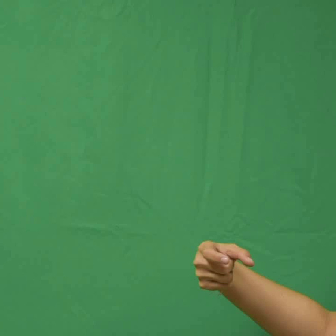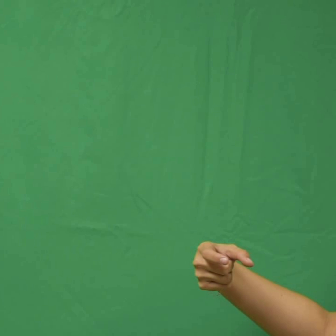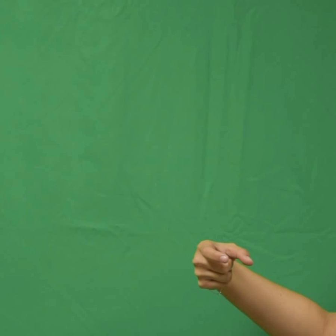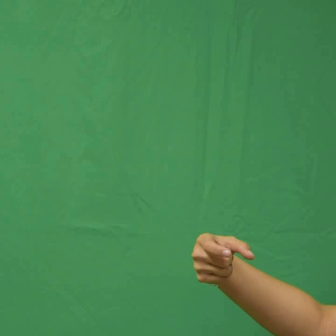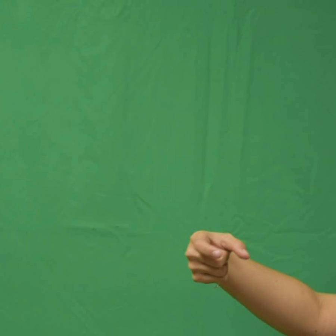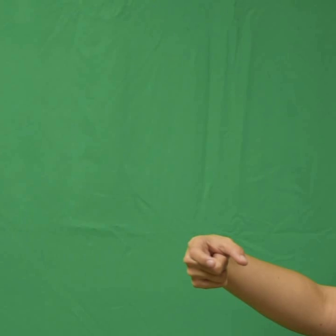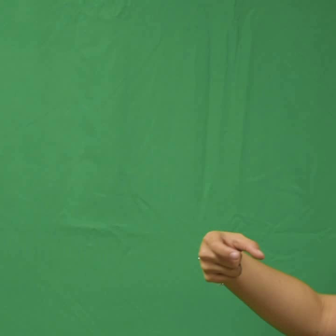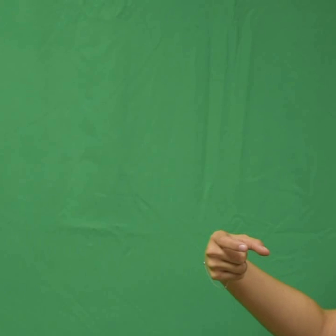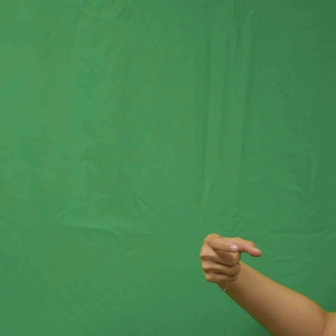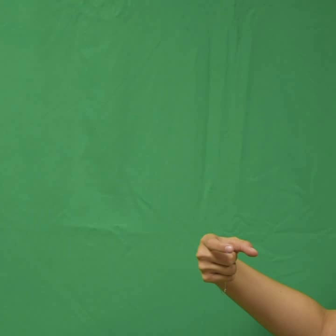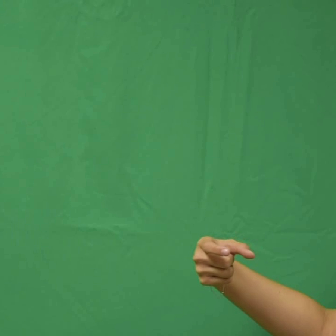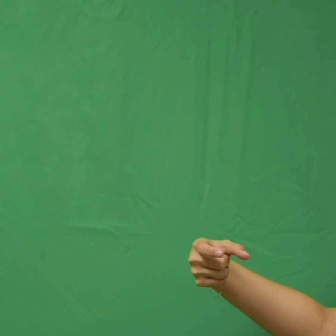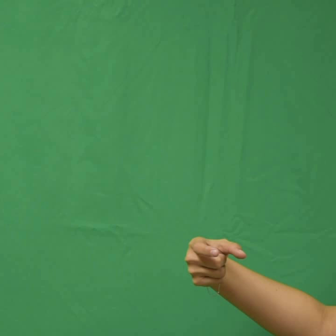X